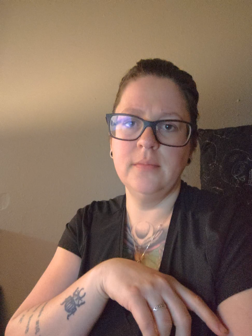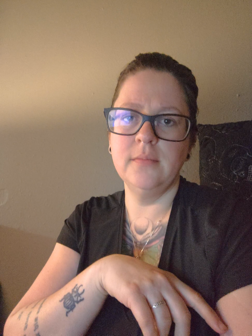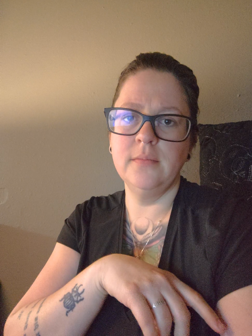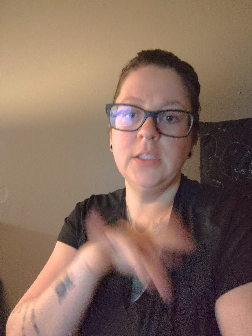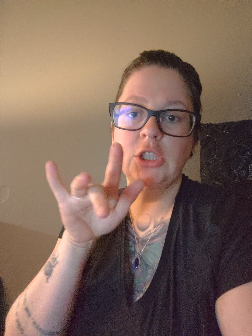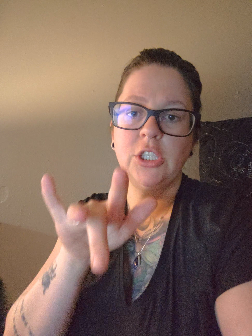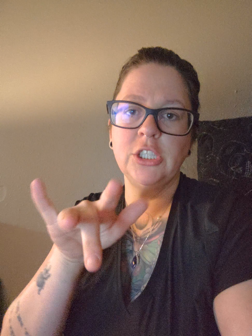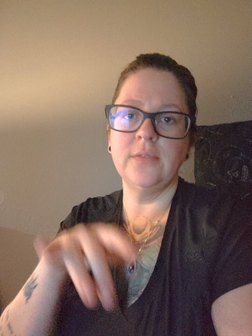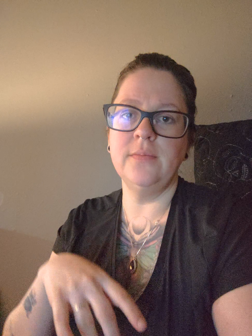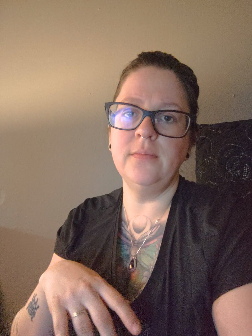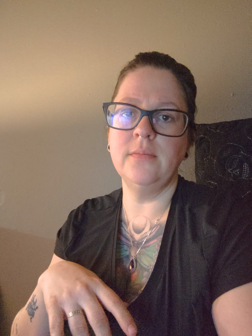touch